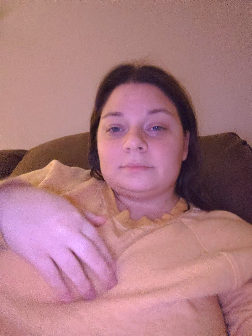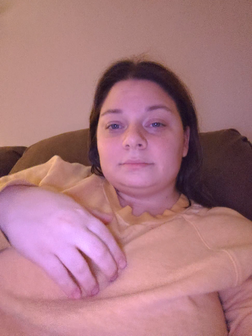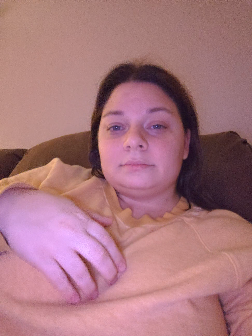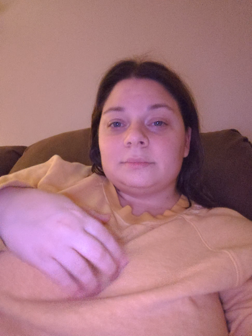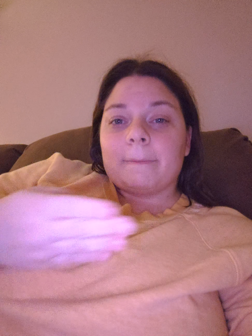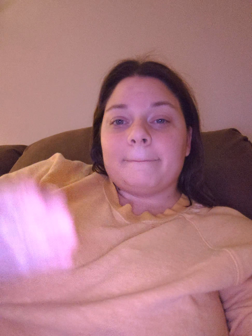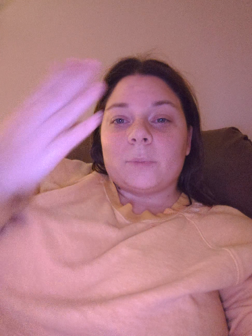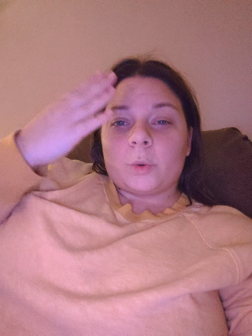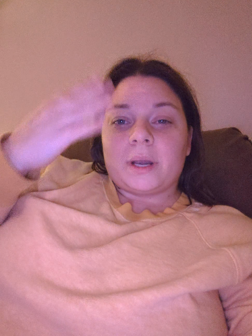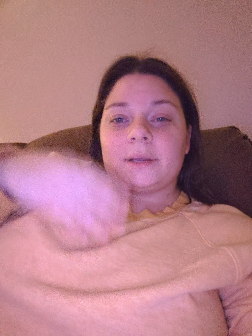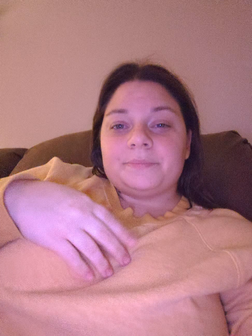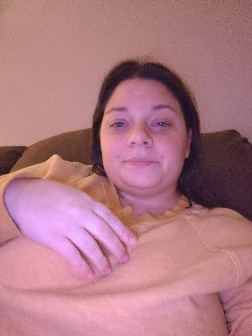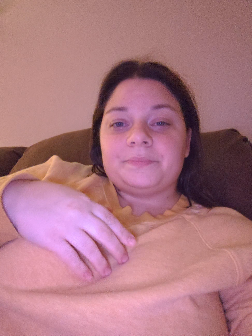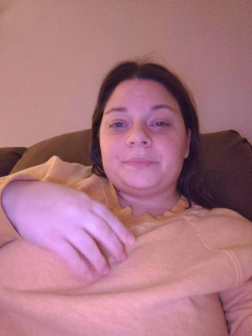morning